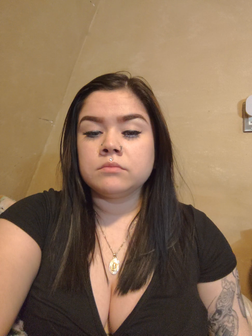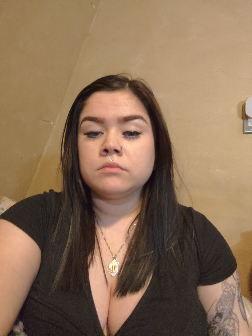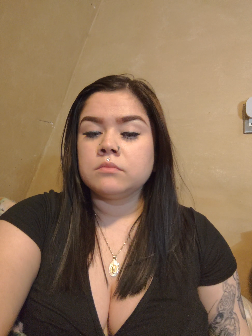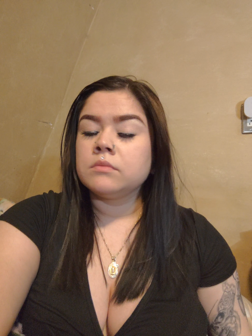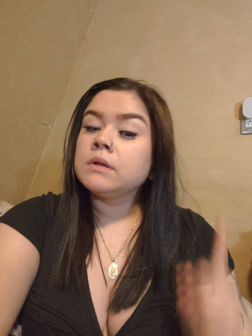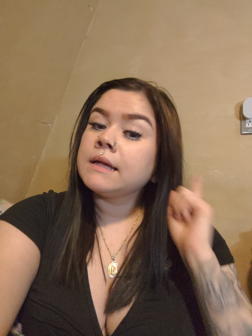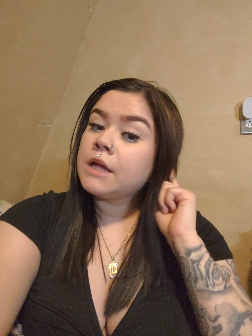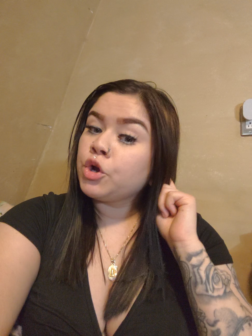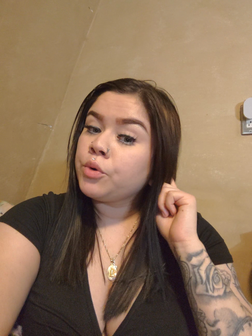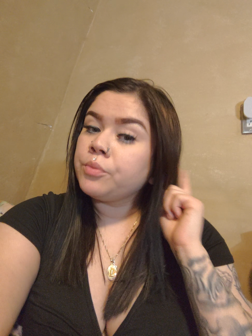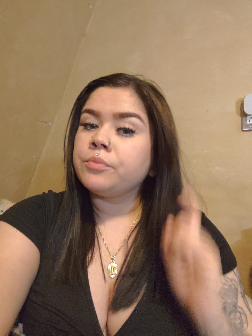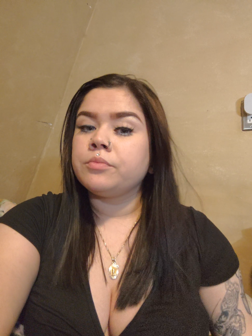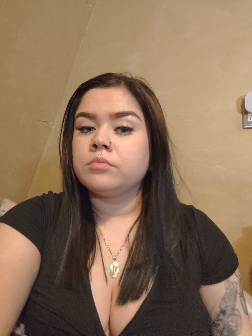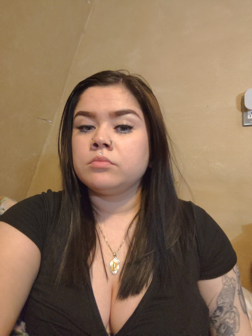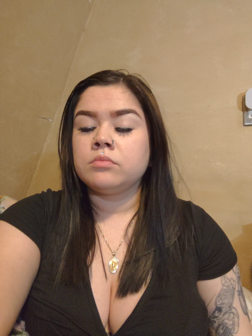ear